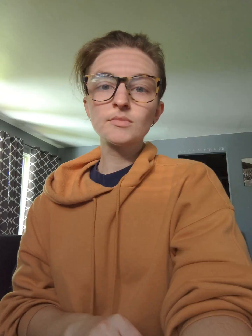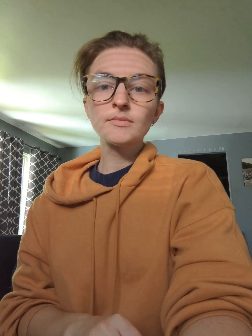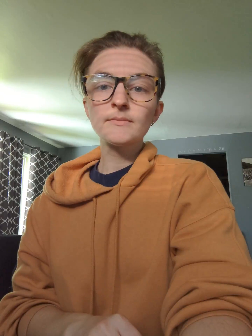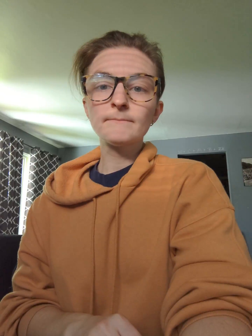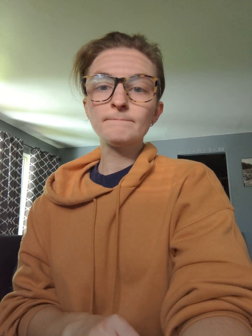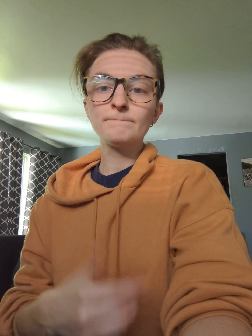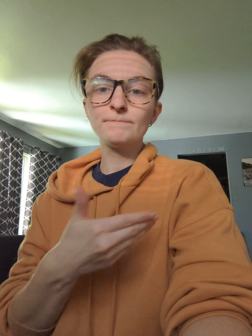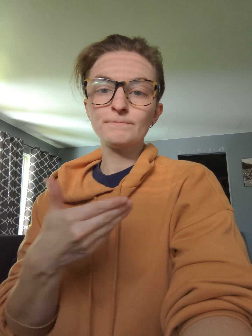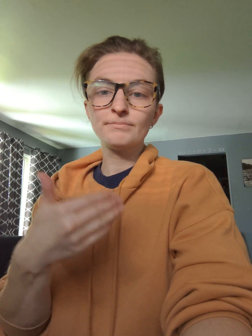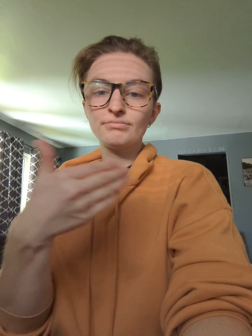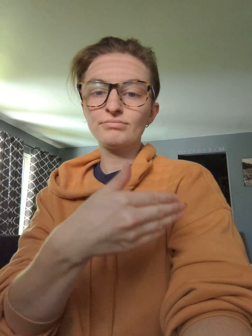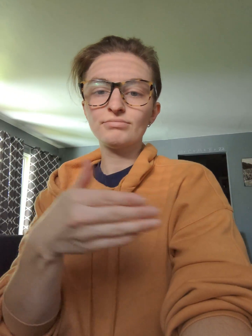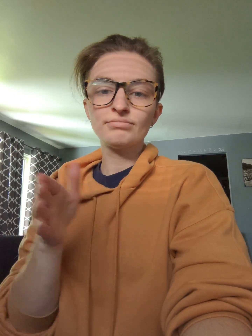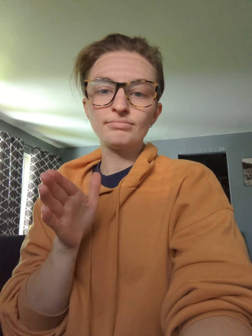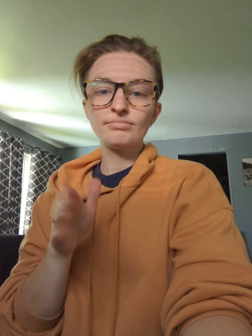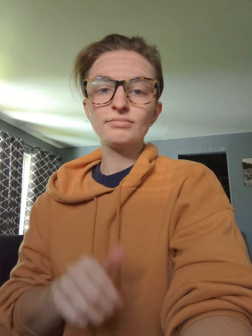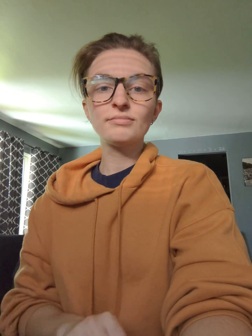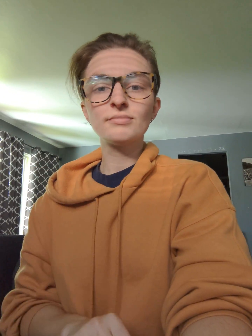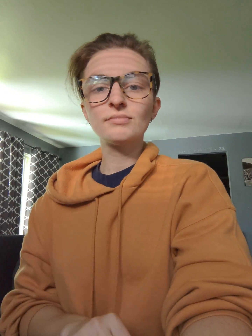crib